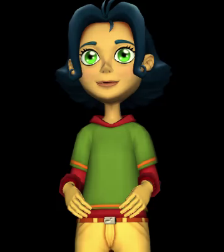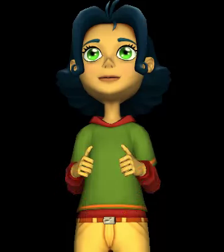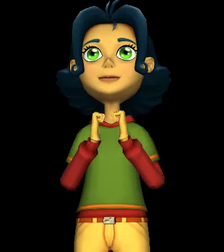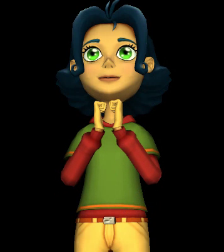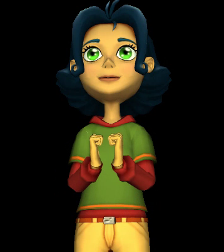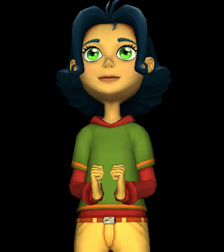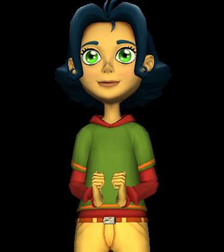حقيبة ظهر